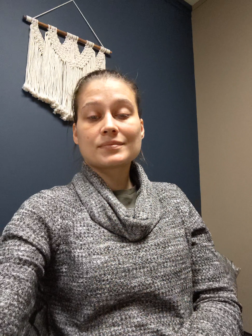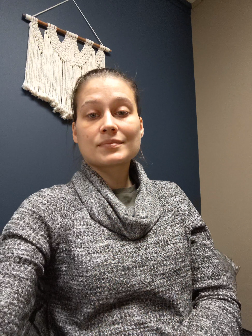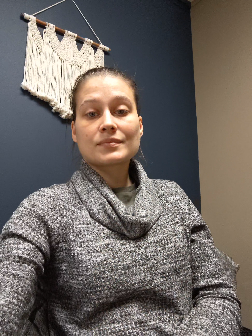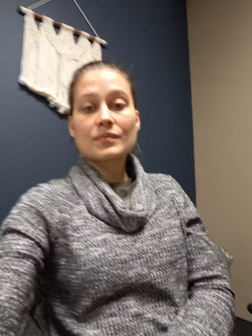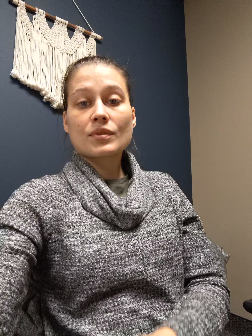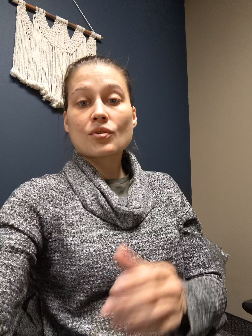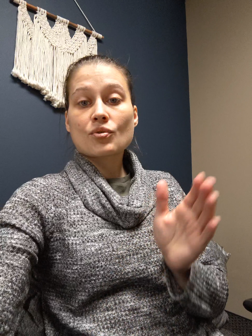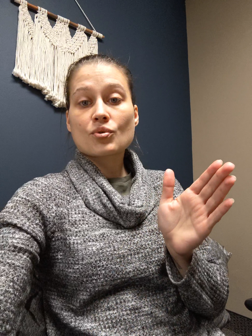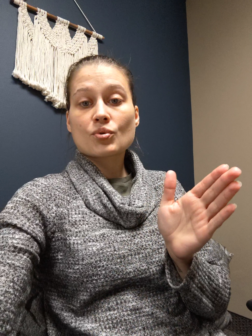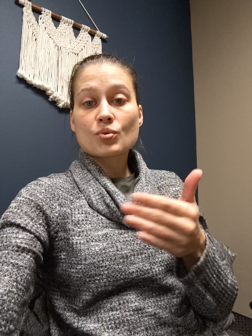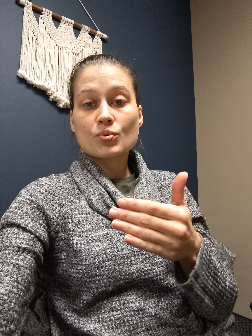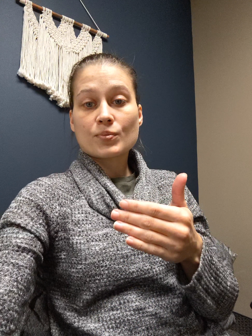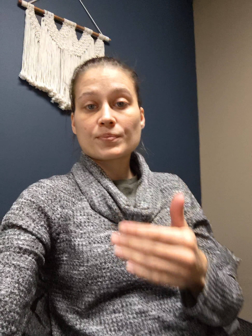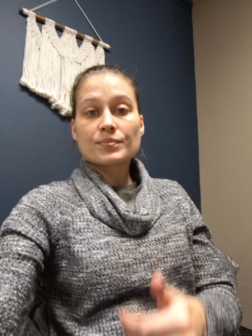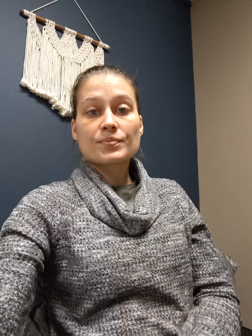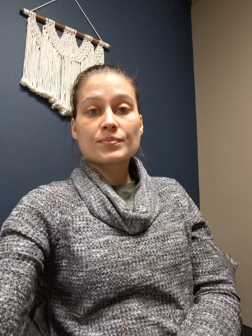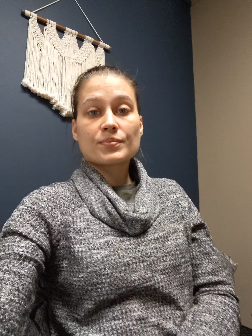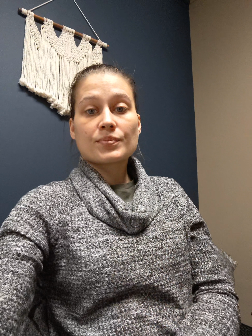room